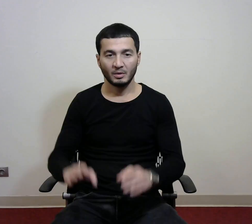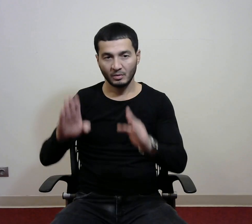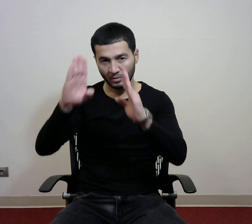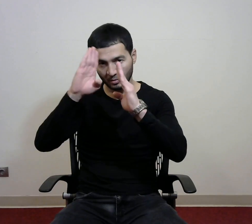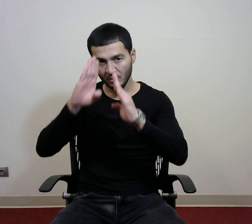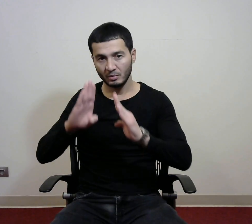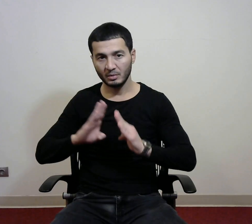ünvanli